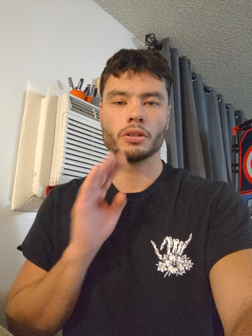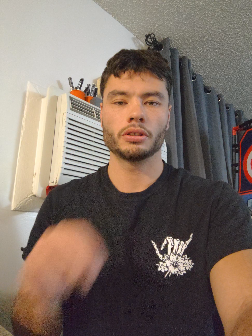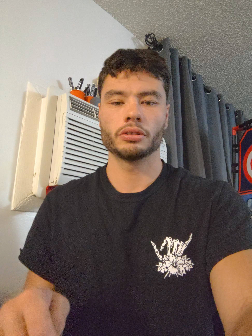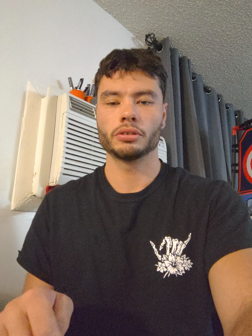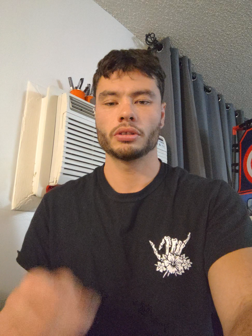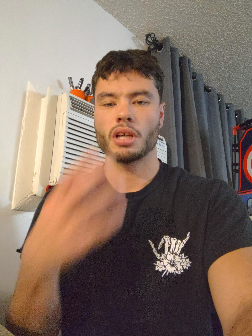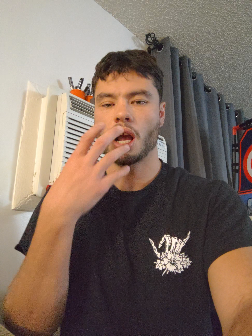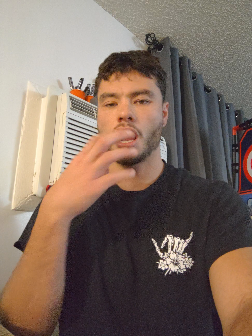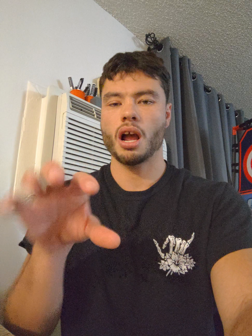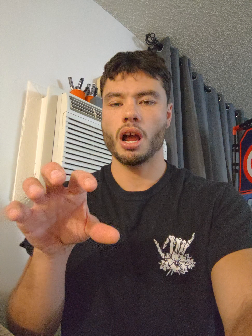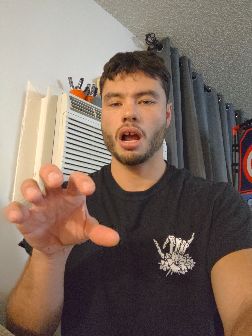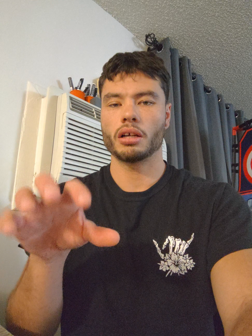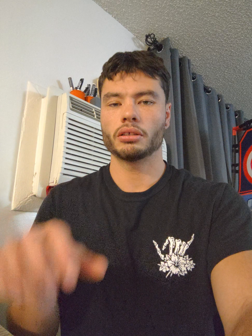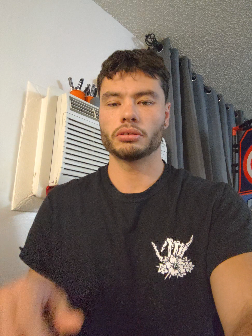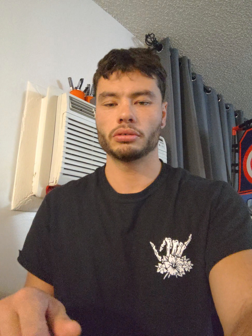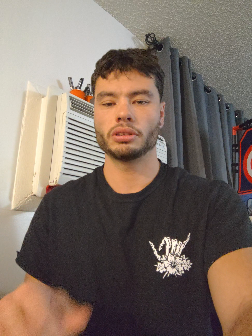hot